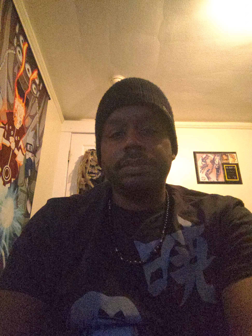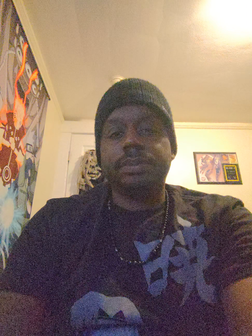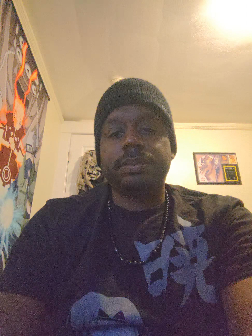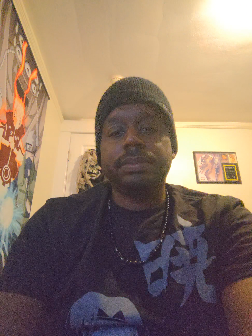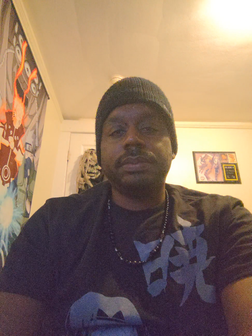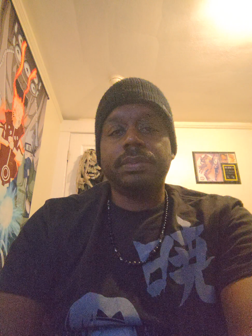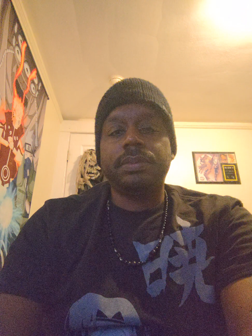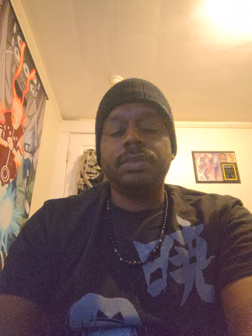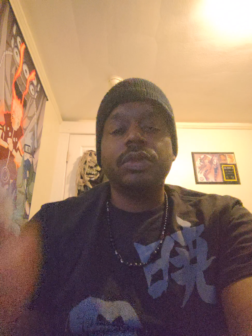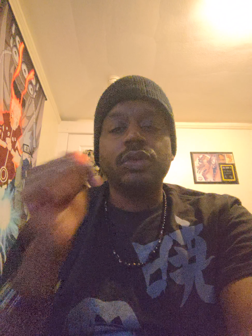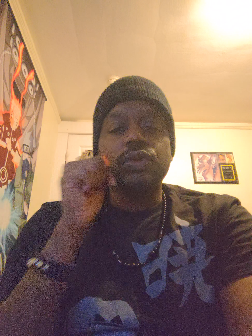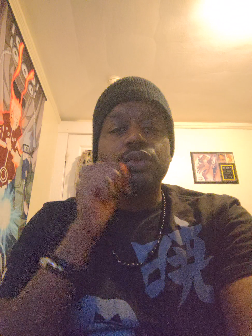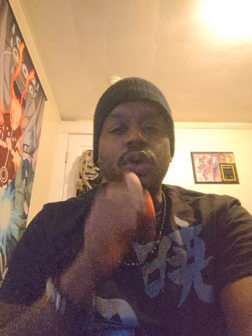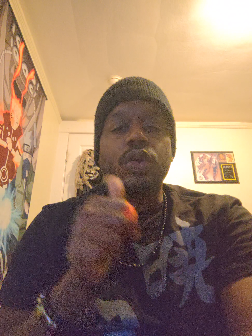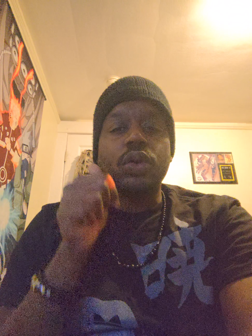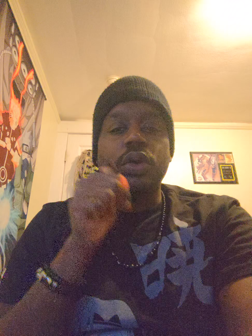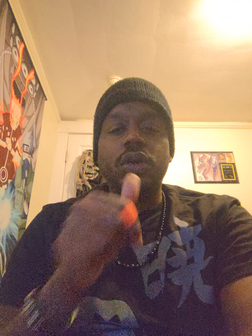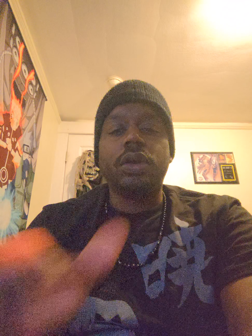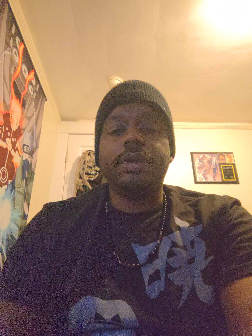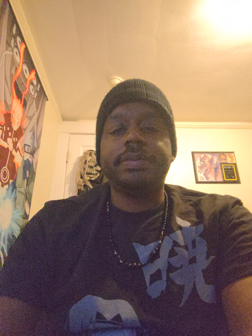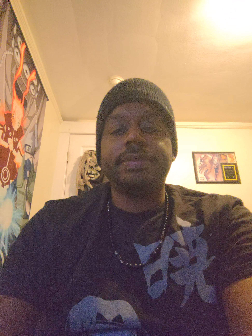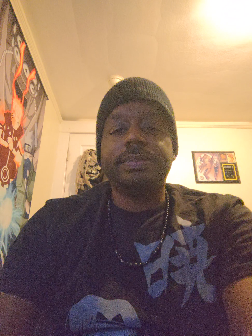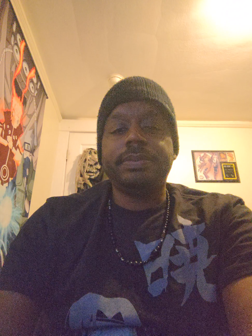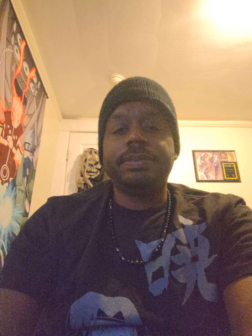girl